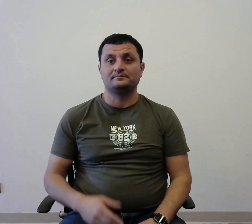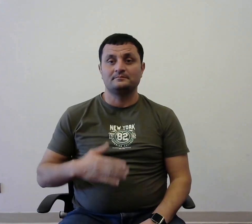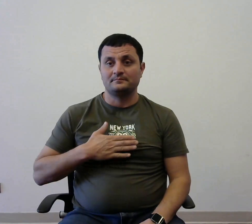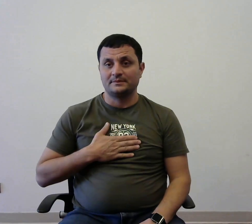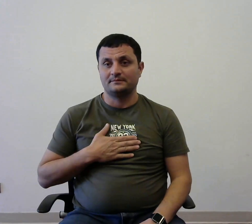mənim